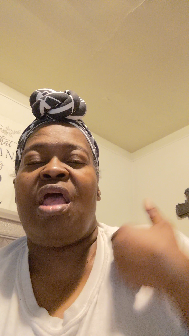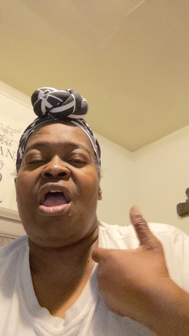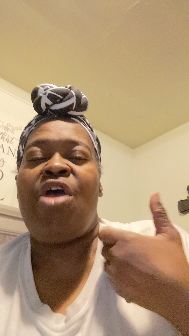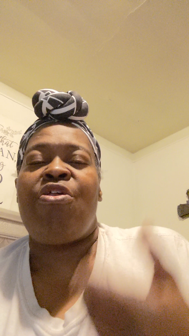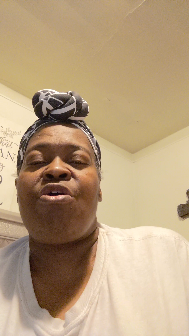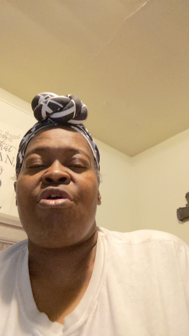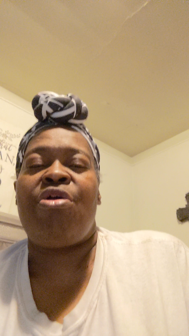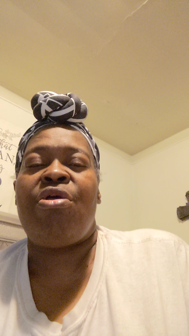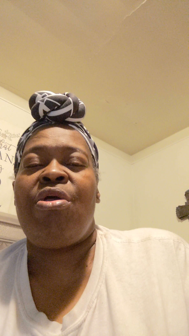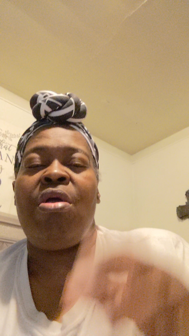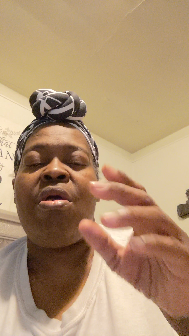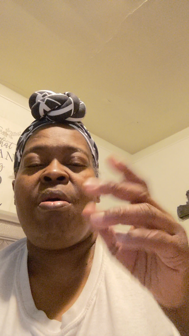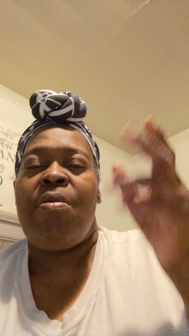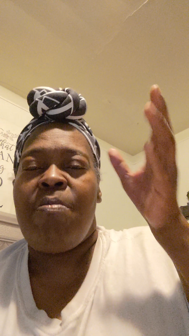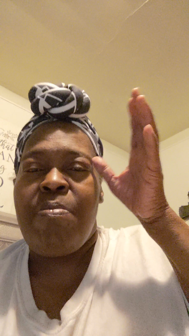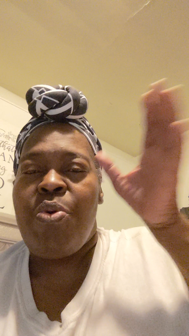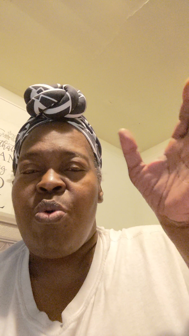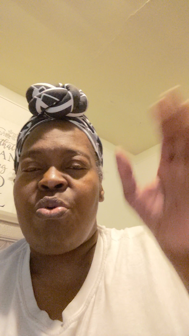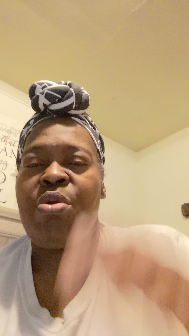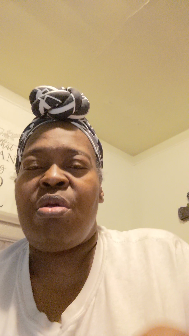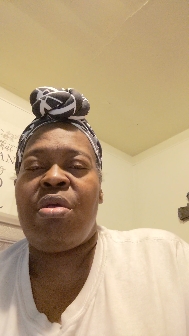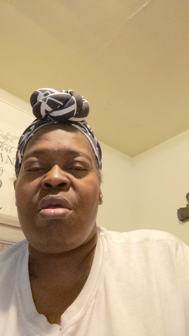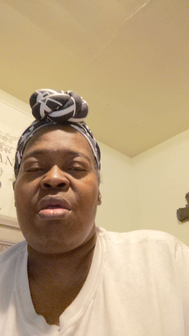moose